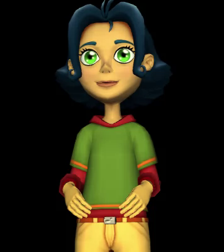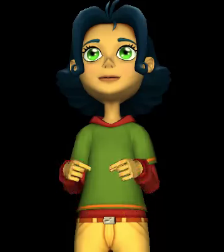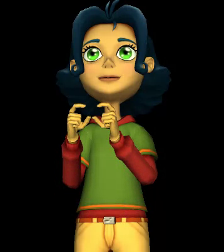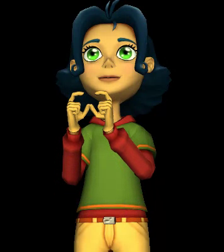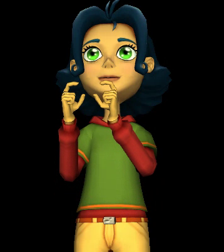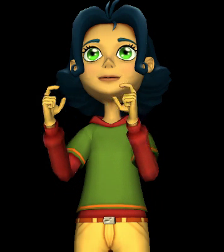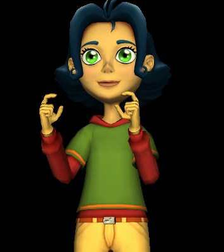شركة